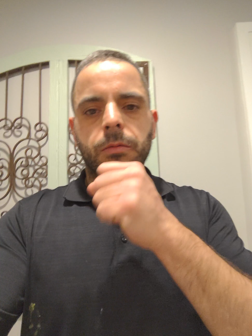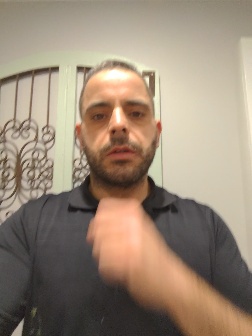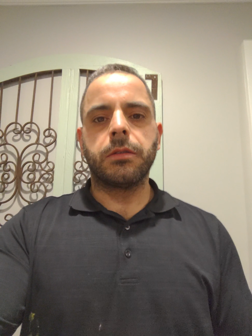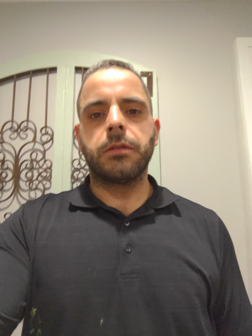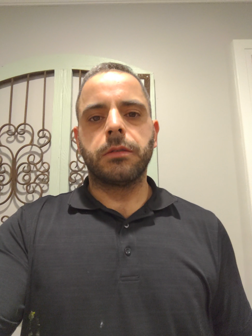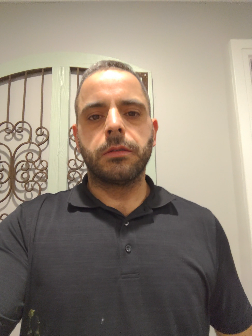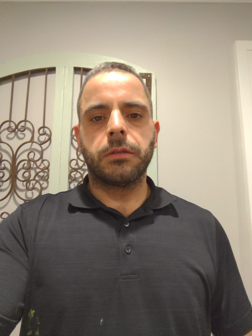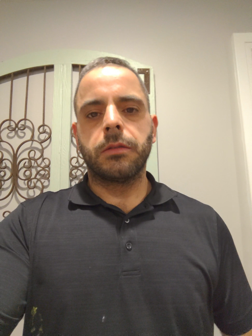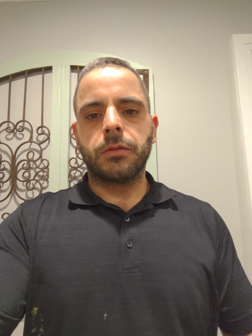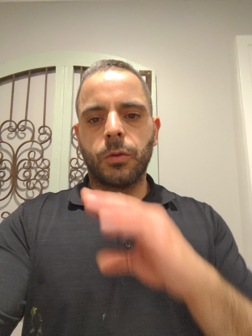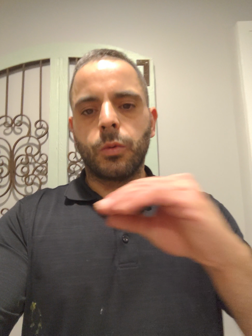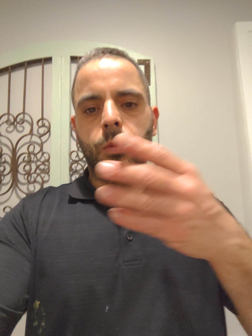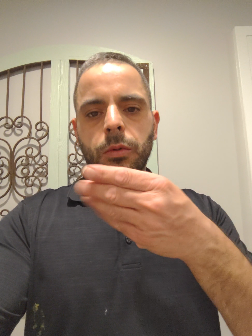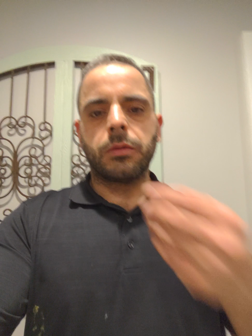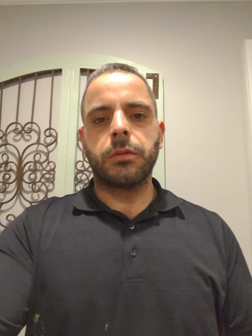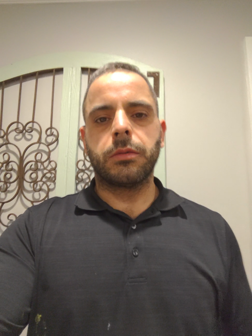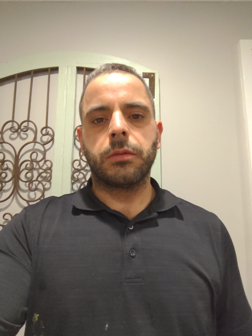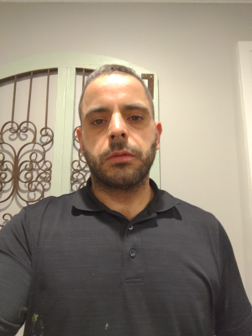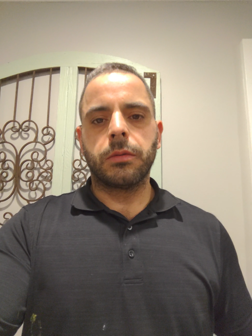story